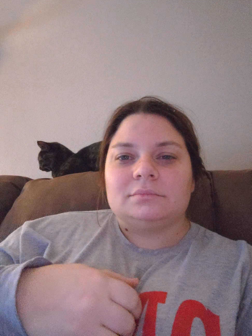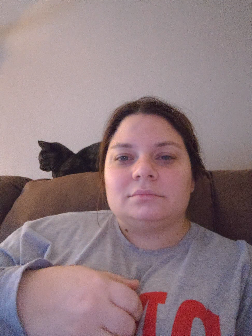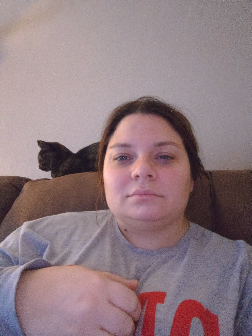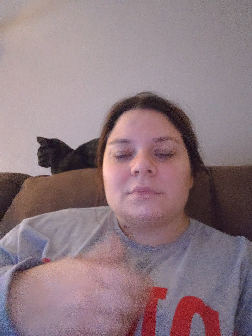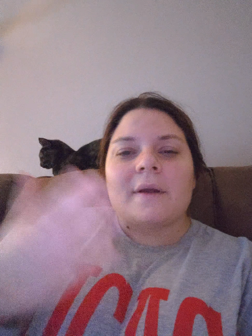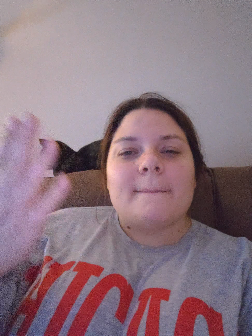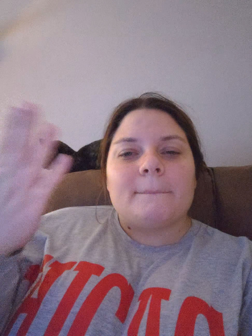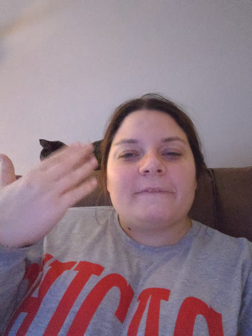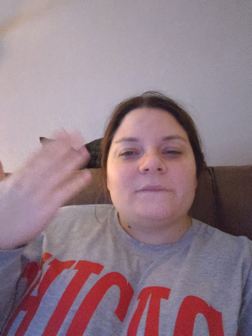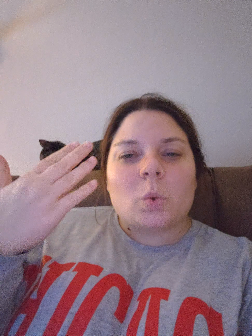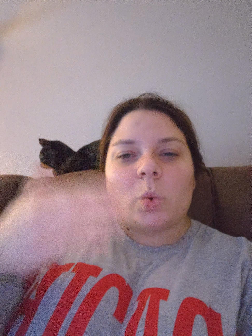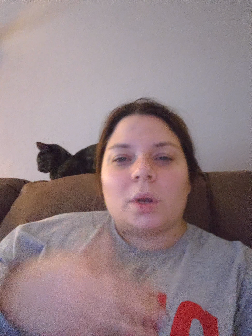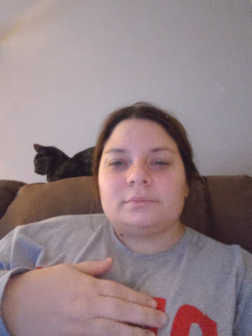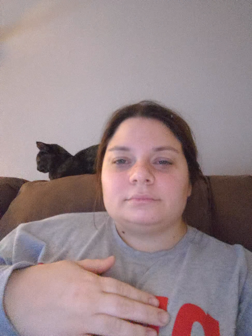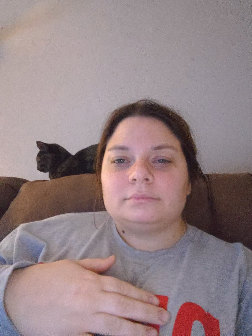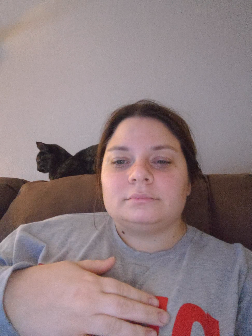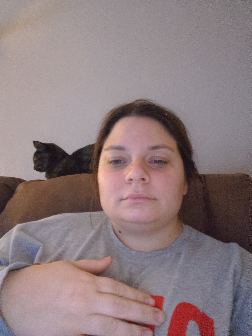before